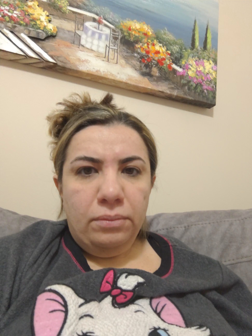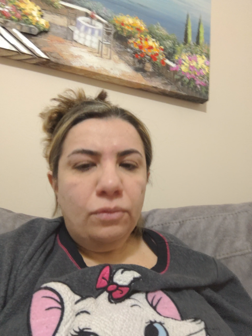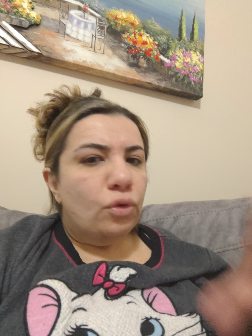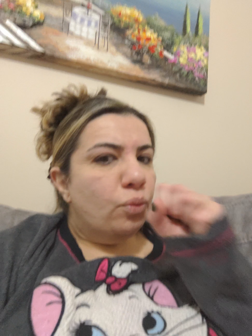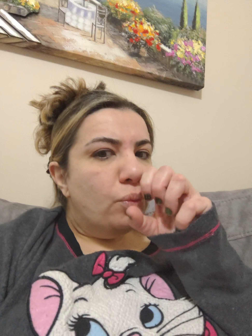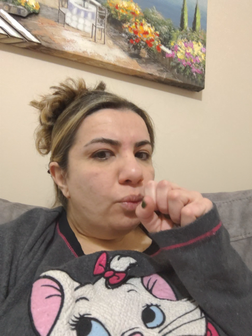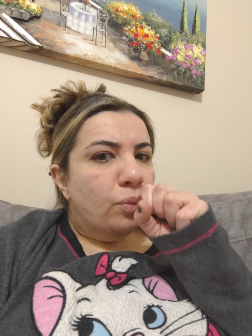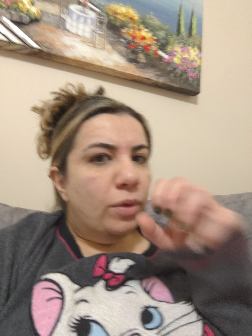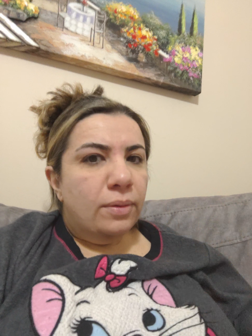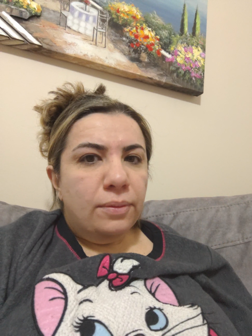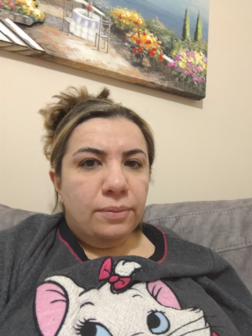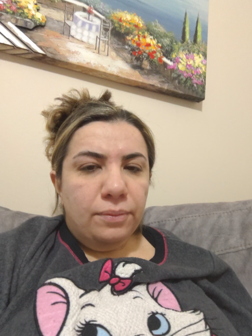orange